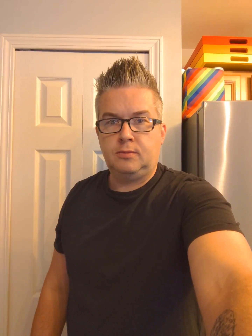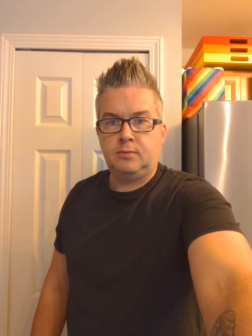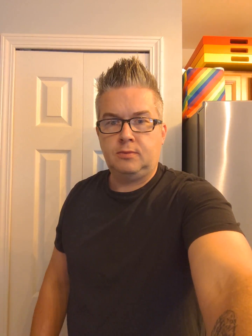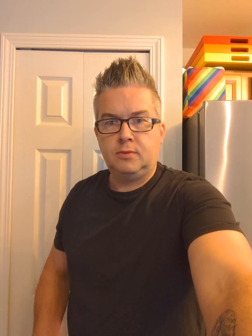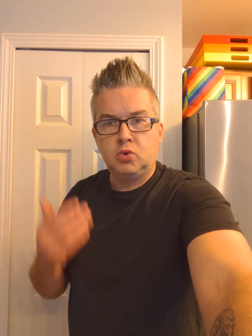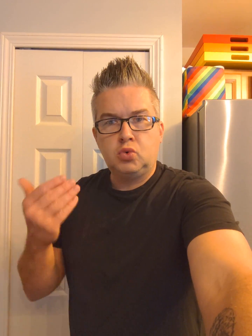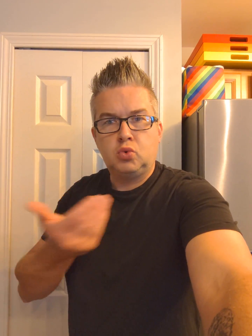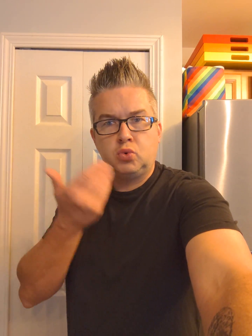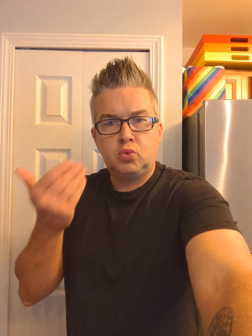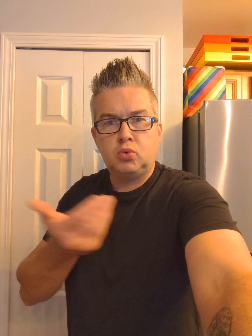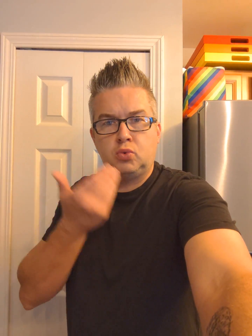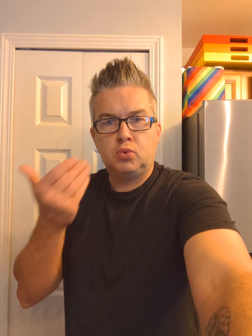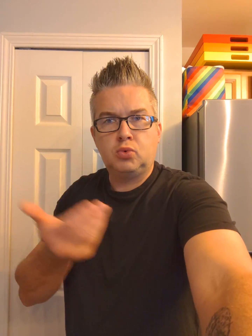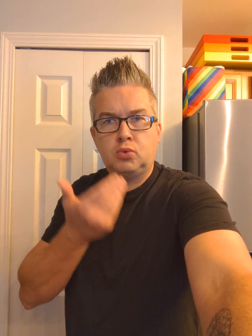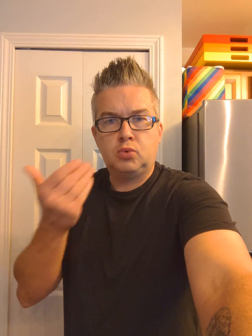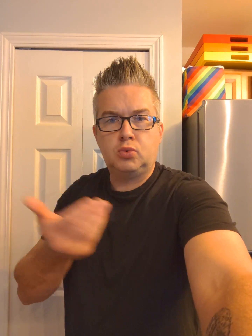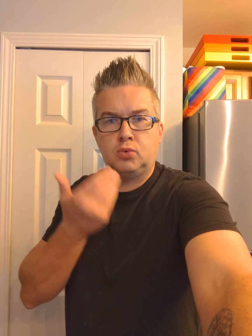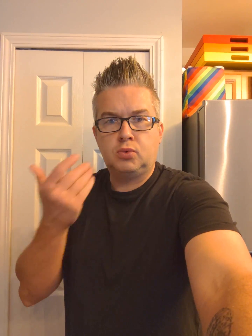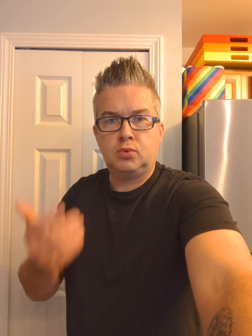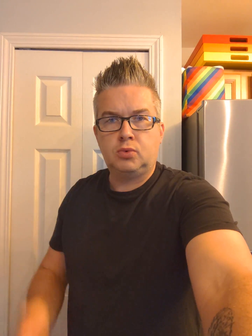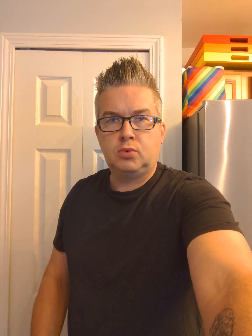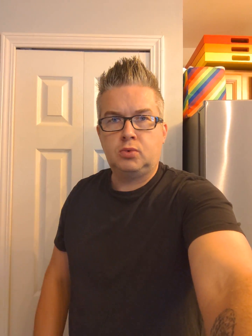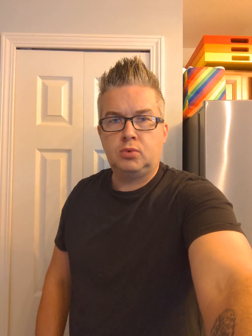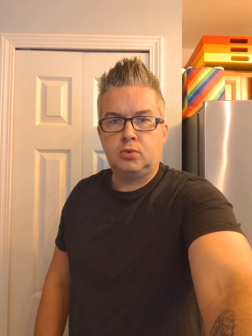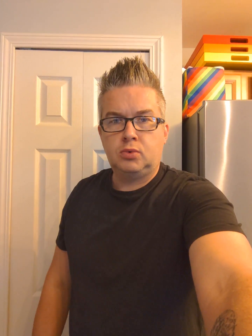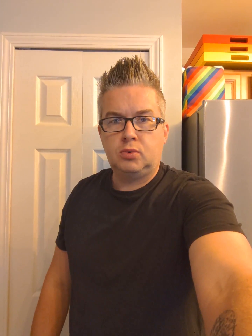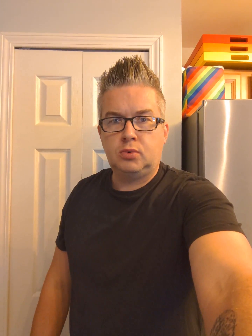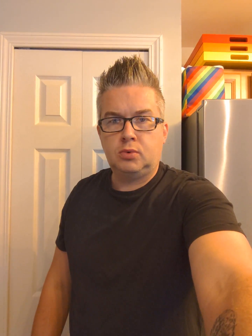new